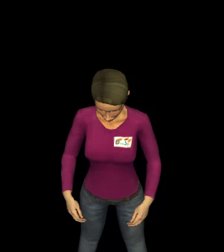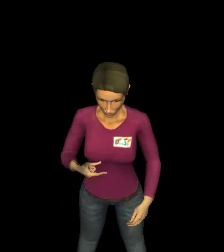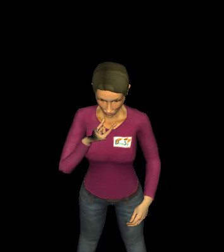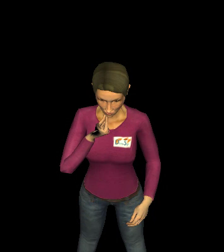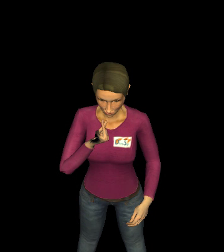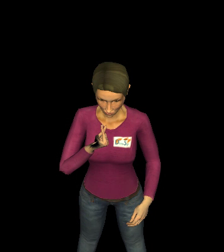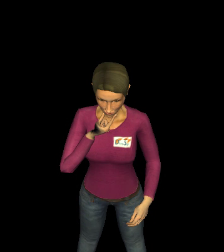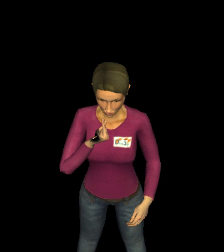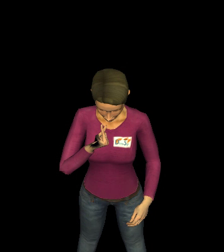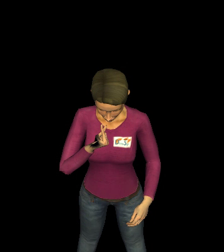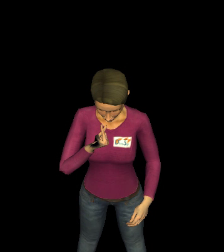سهل